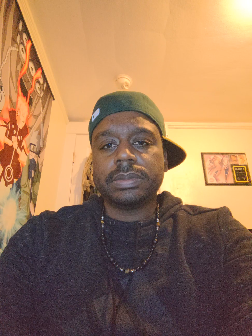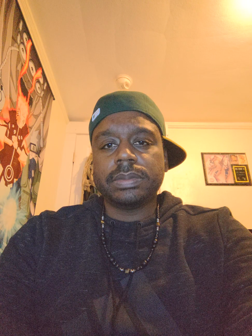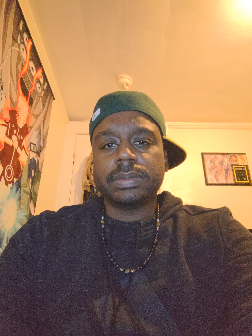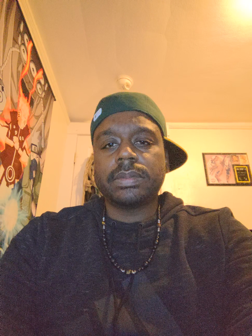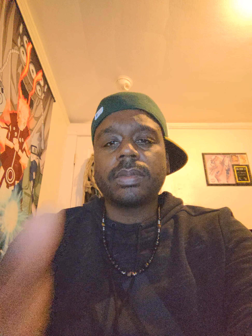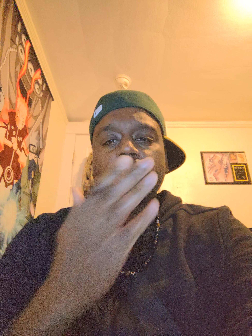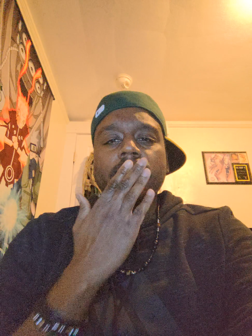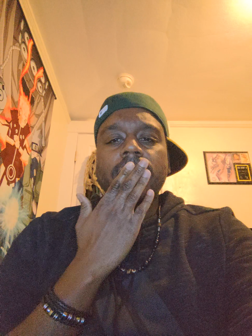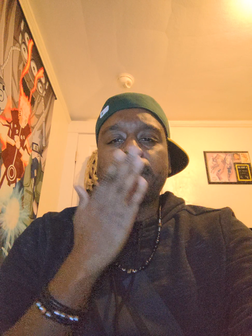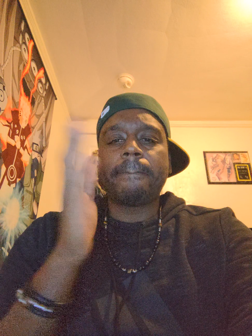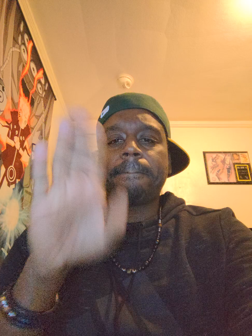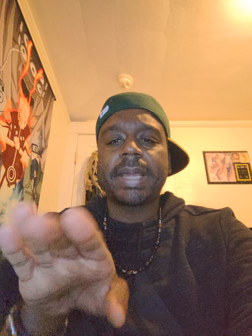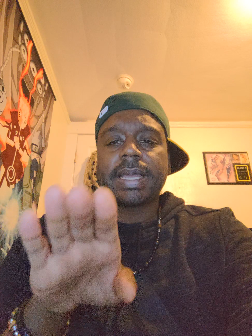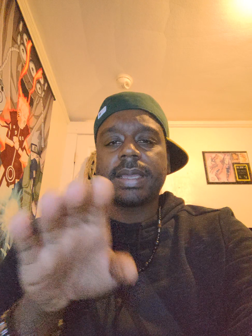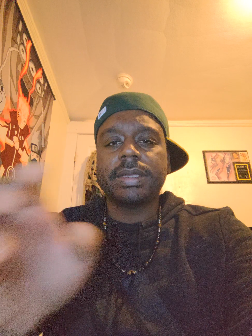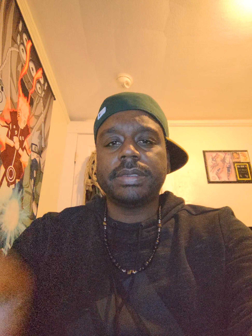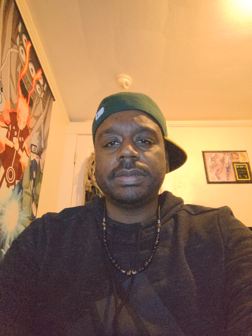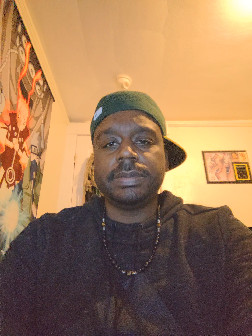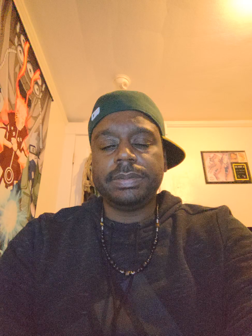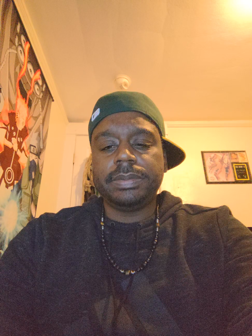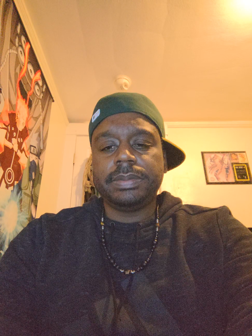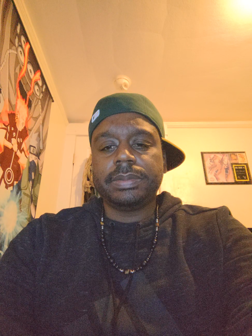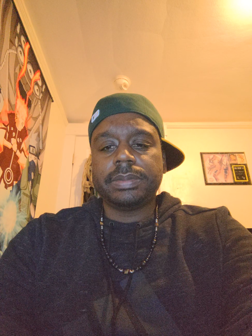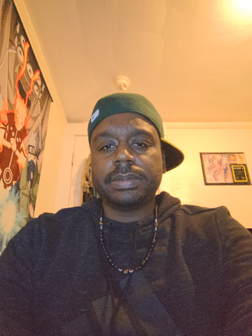bad